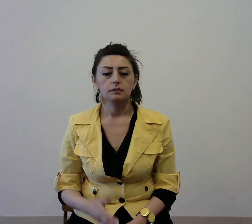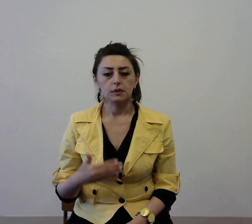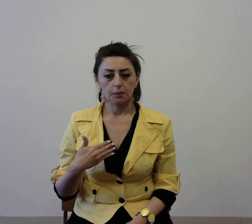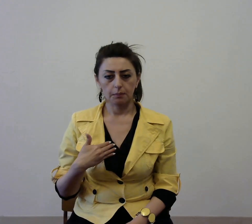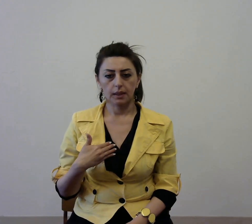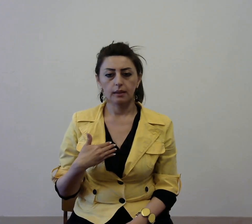mən